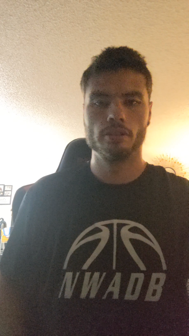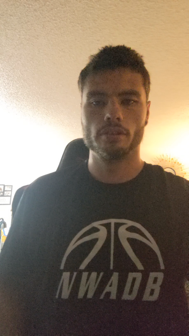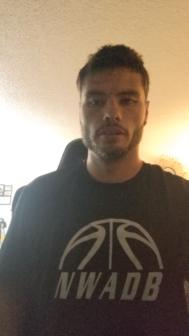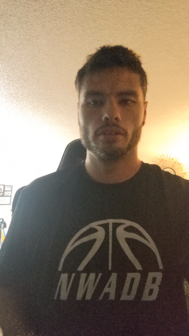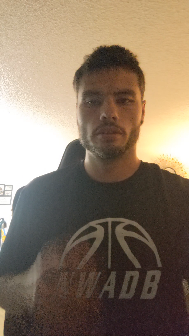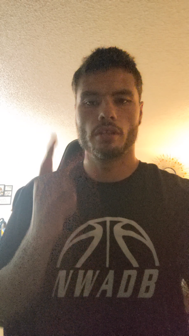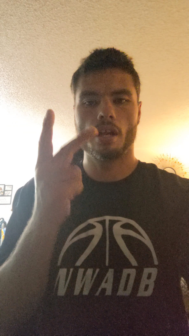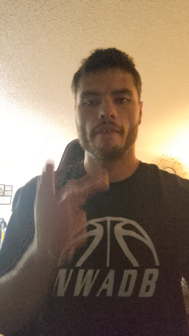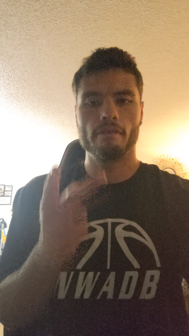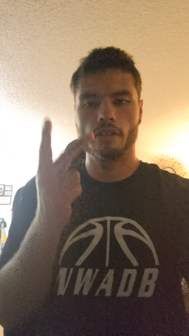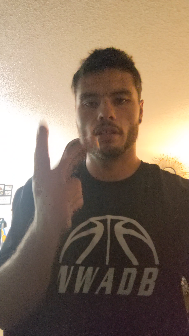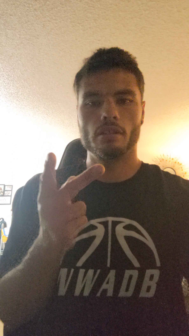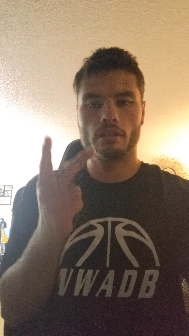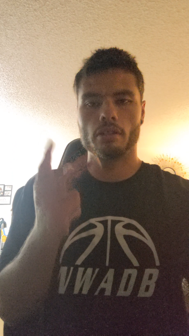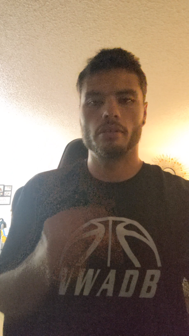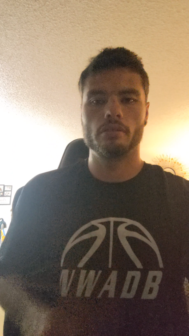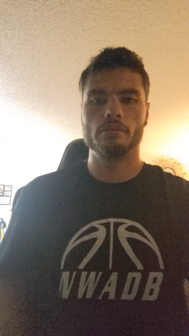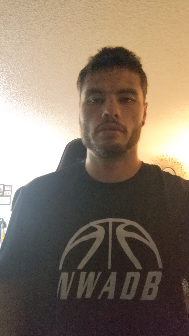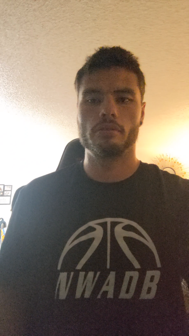careful